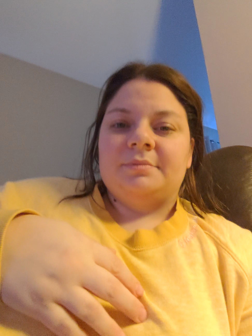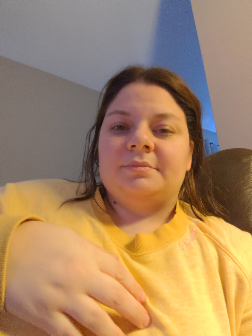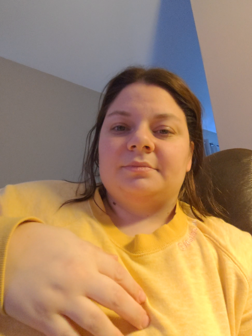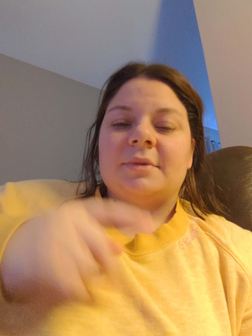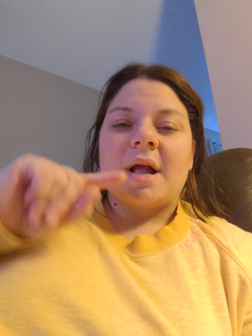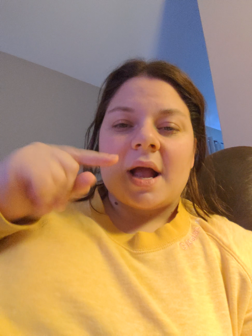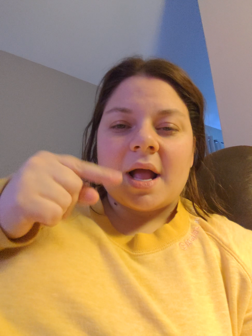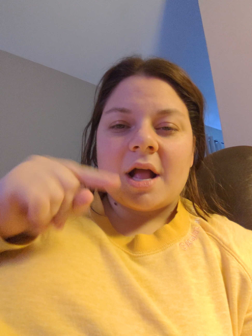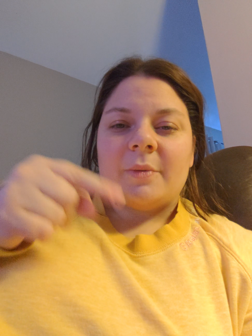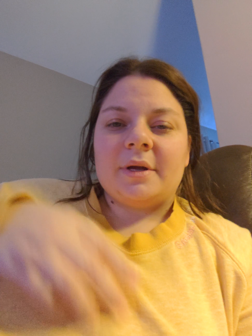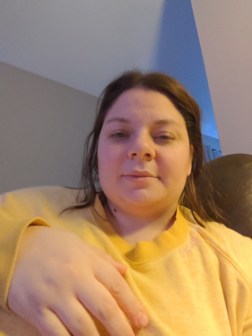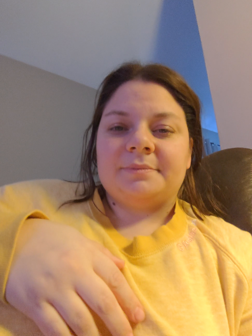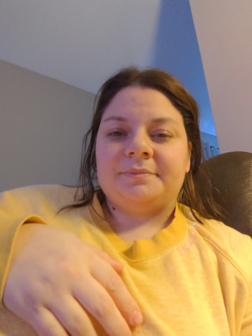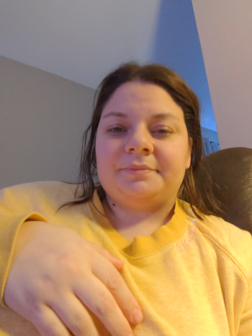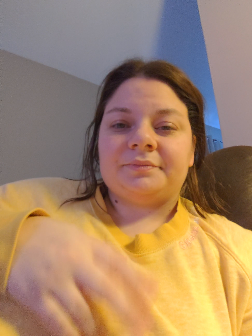owie